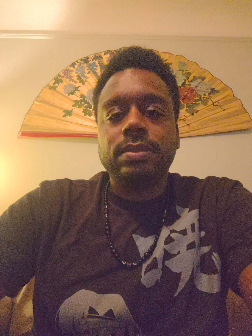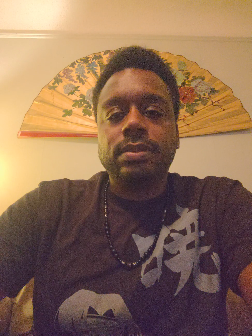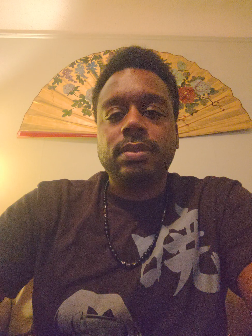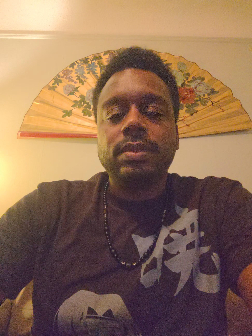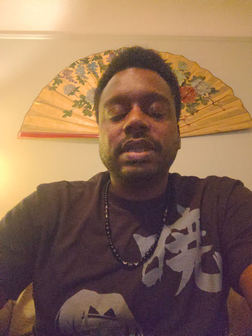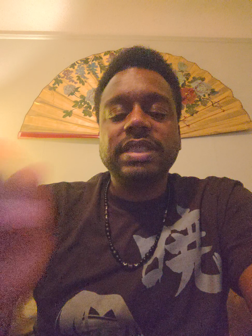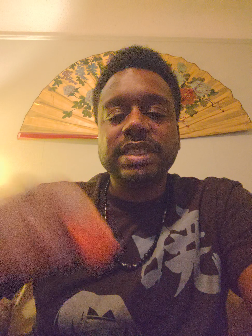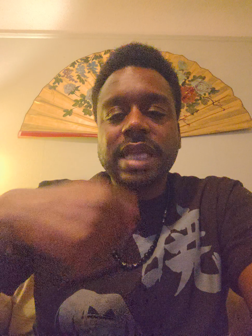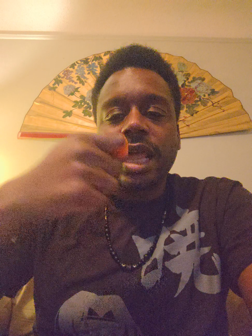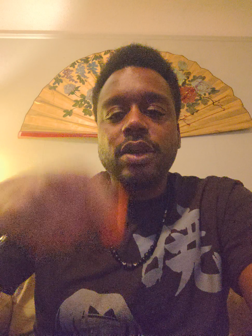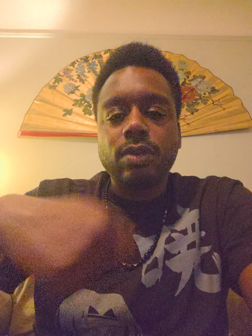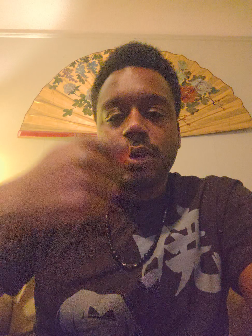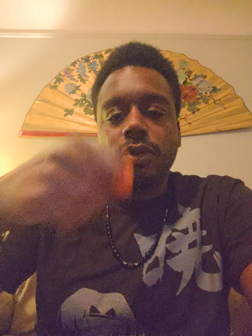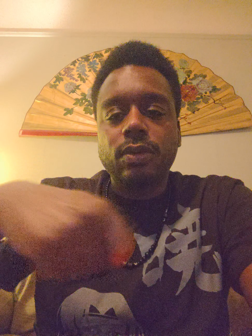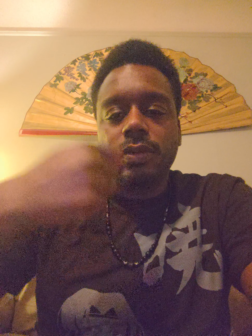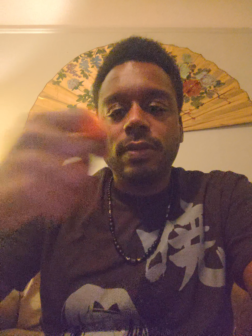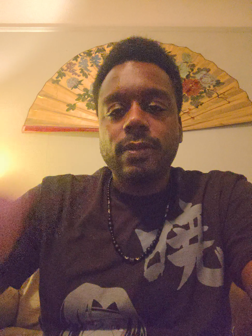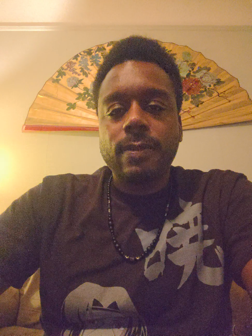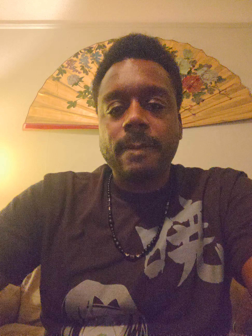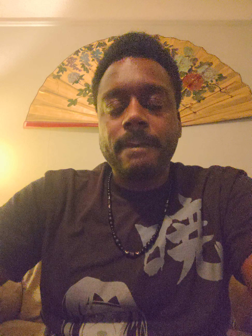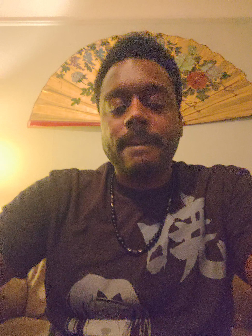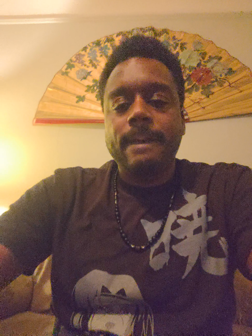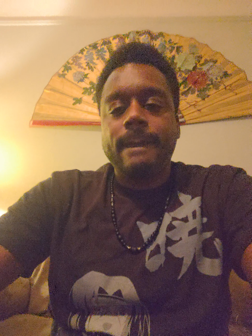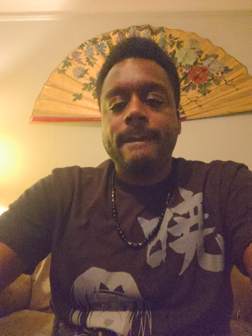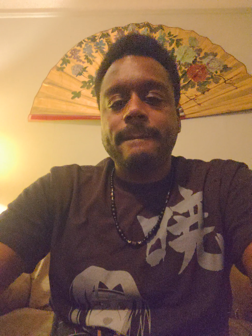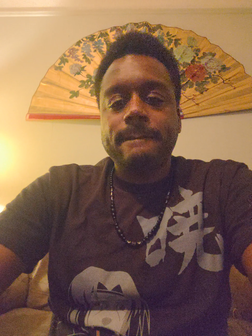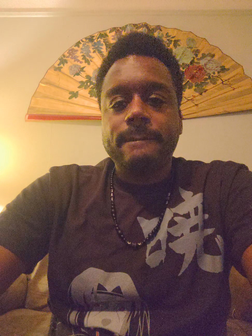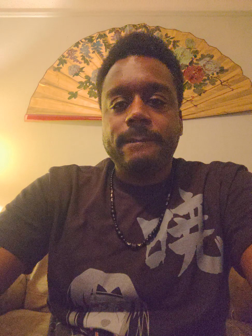cereal